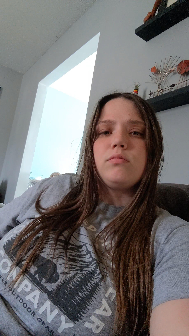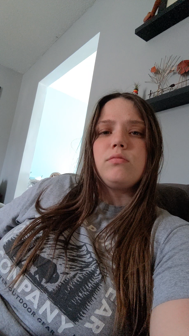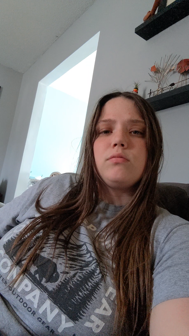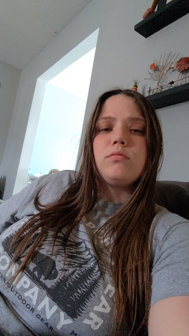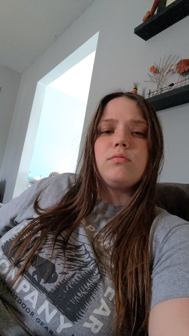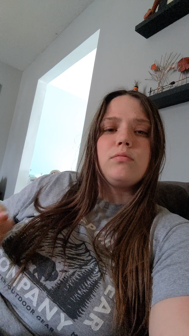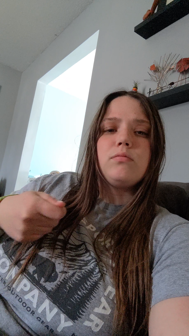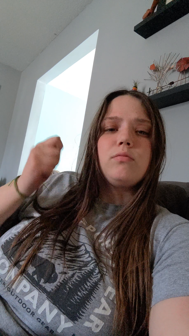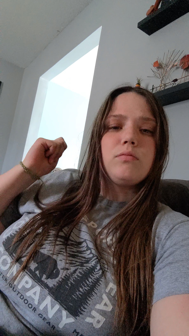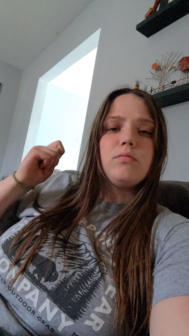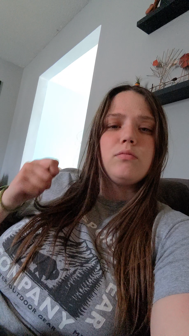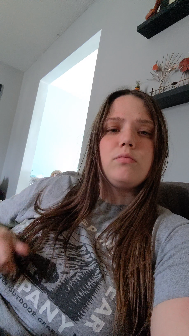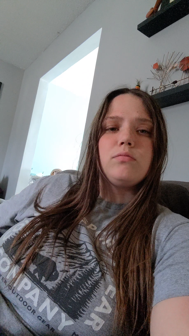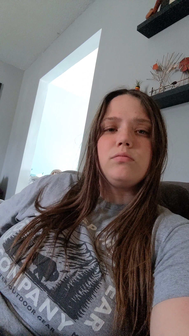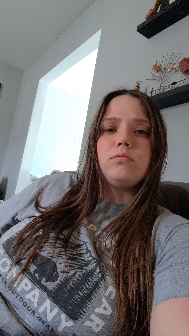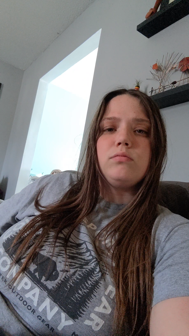pull